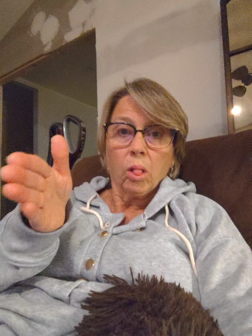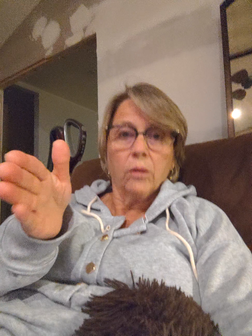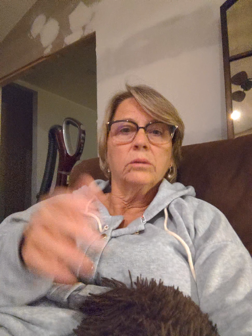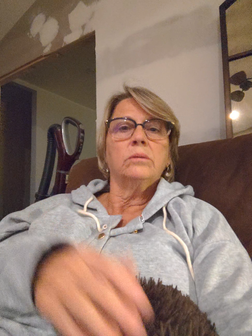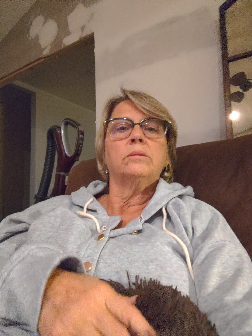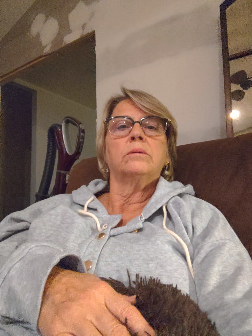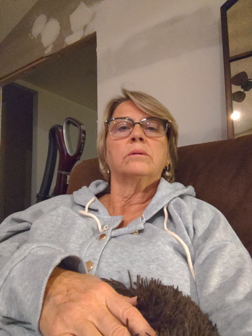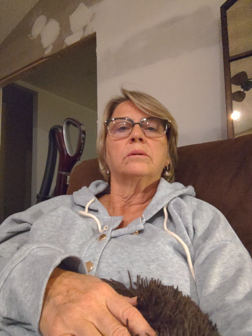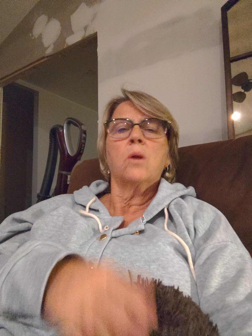will